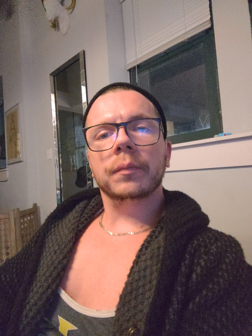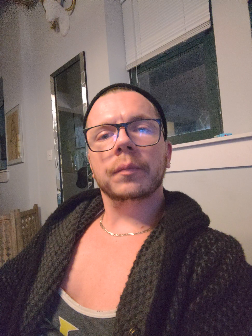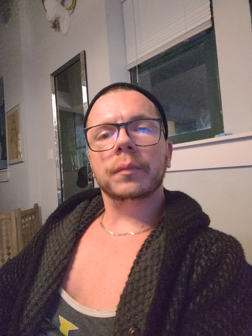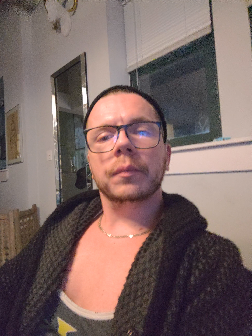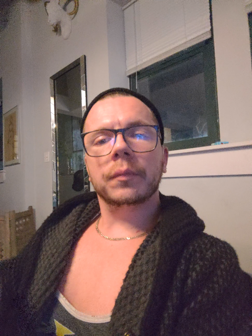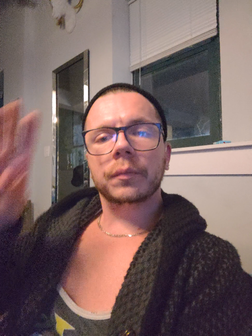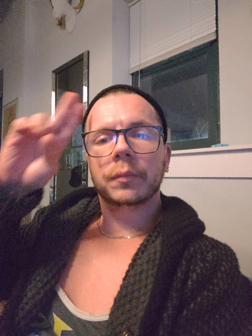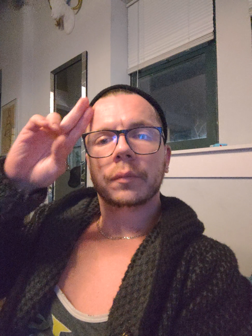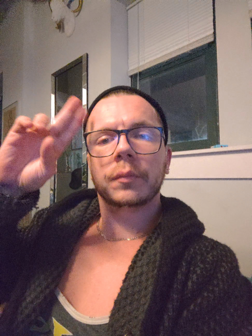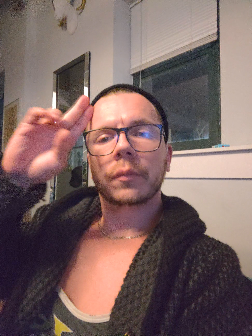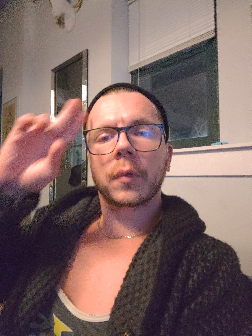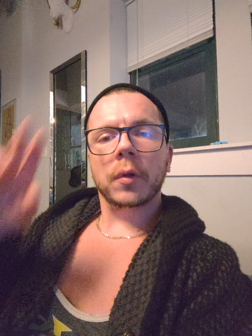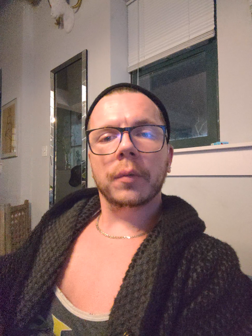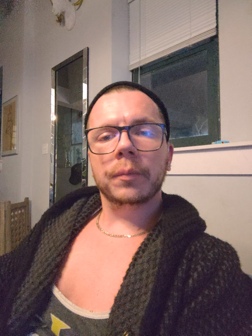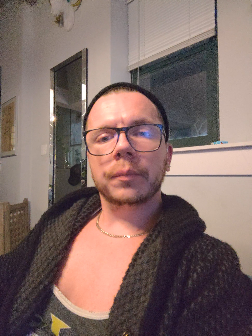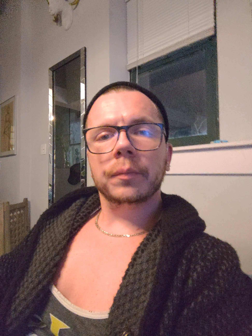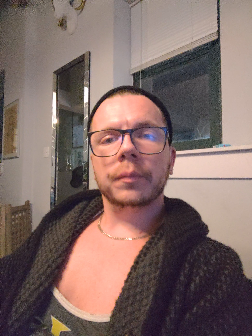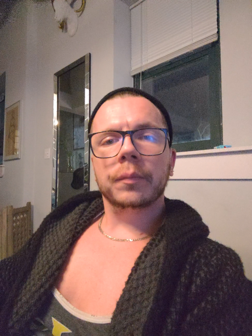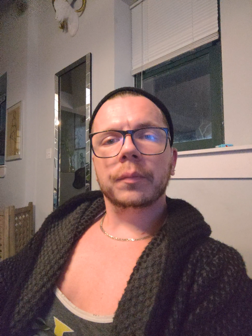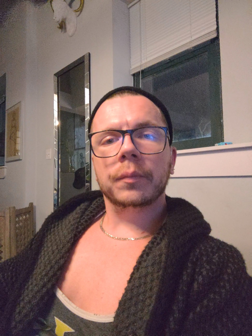uncle